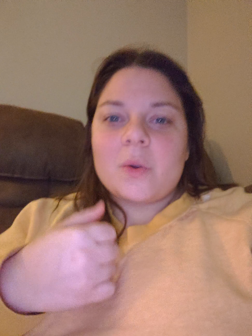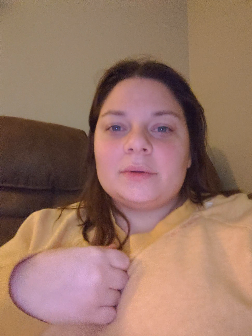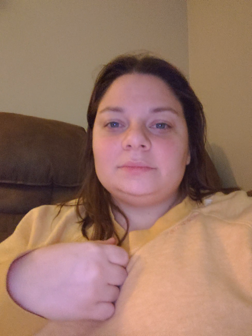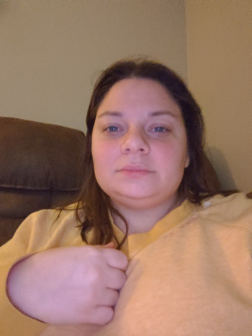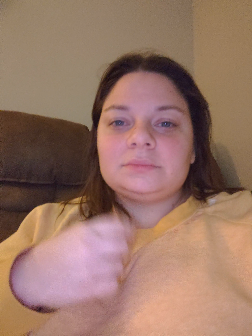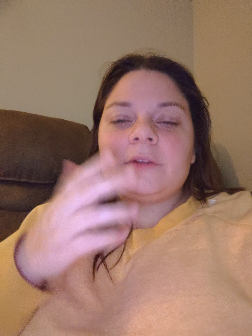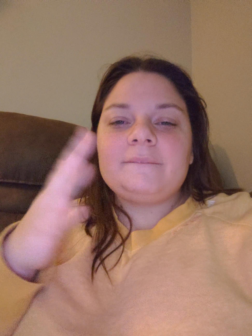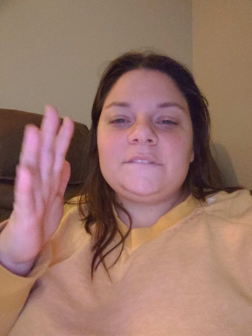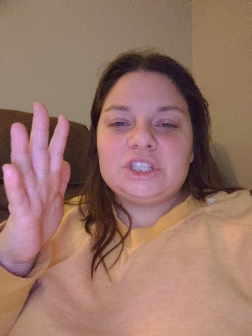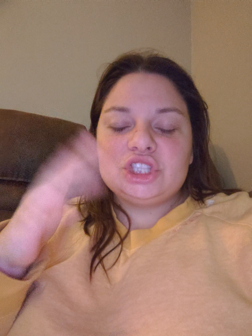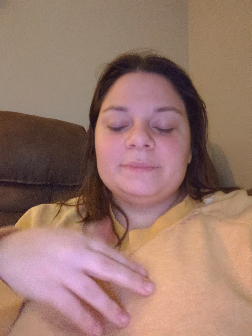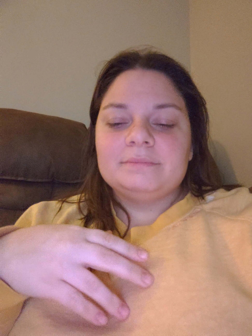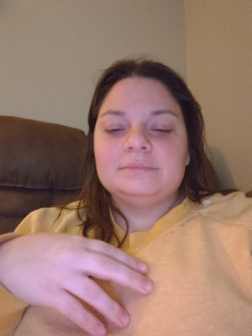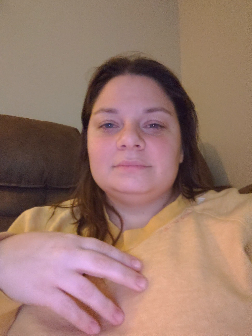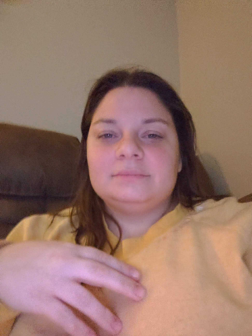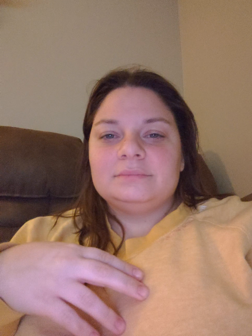fish